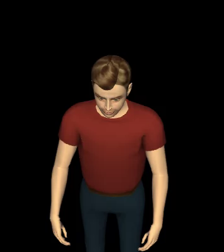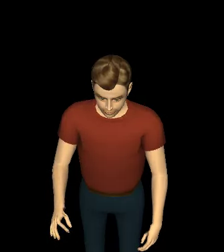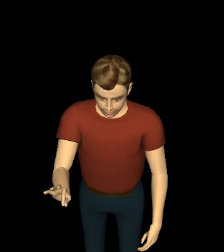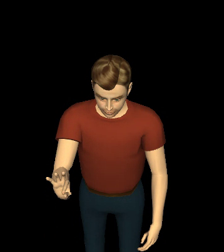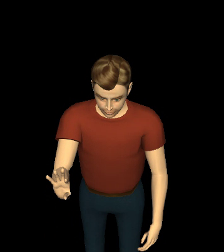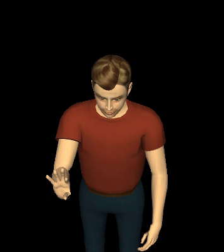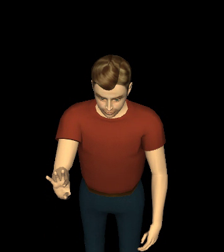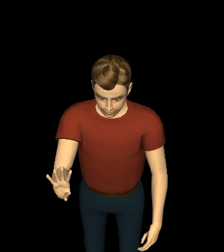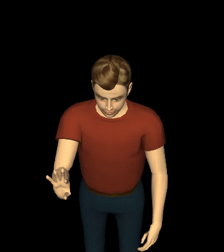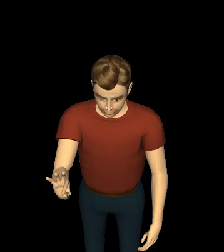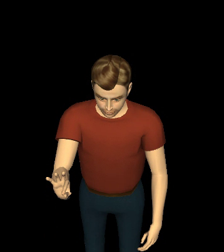50